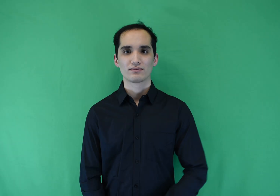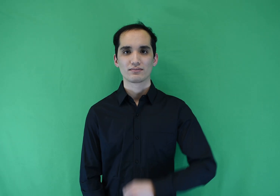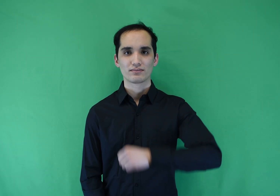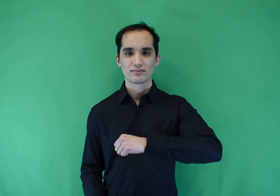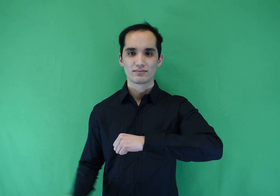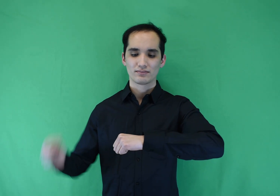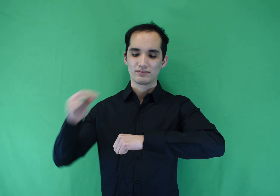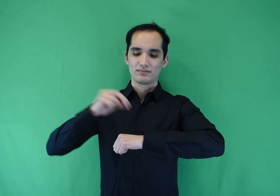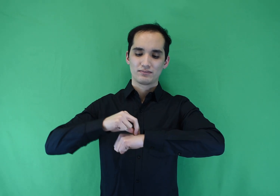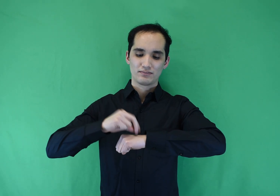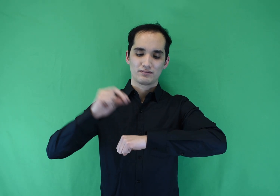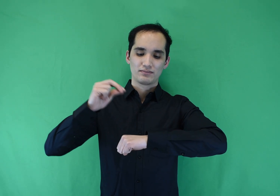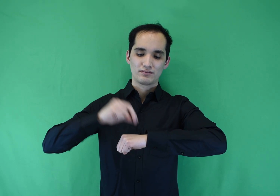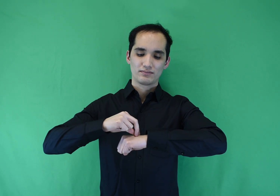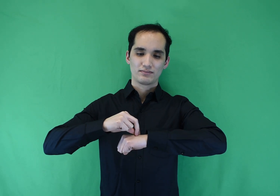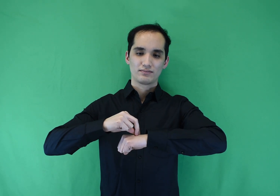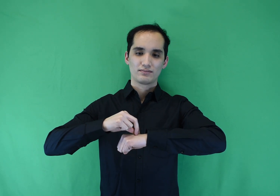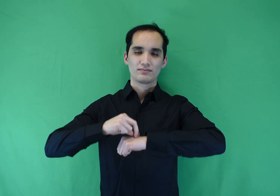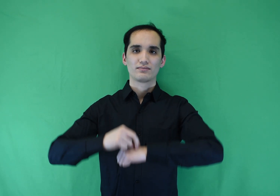doctor